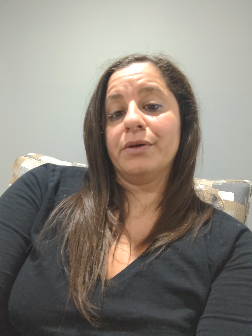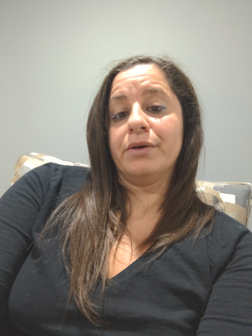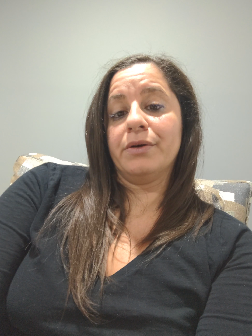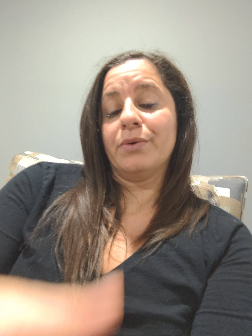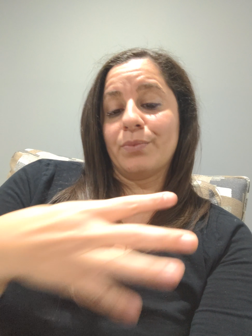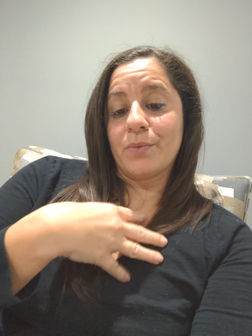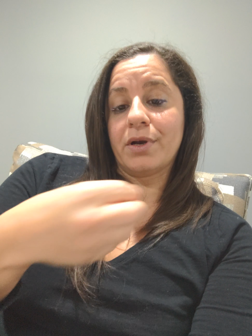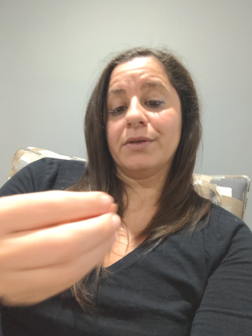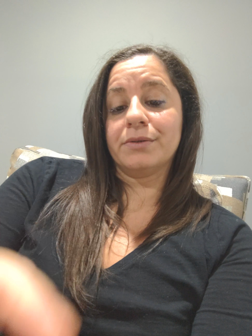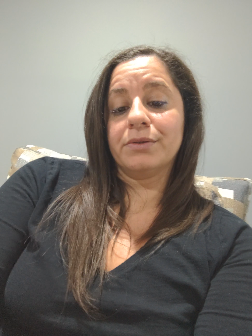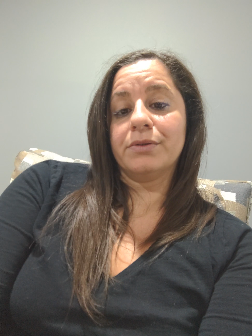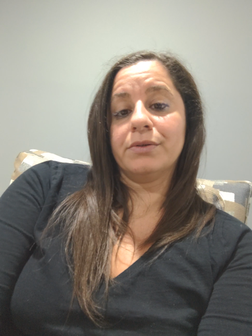white